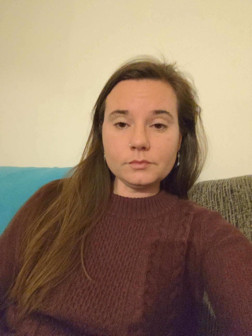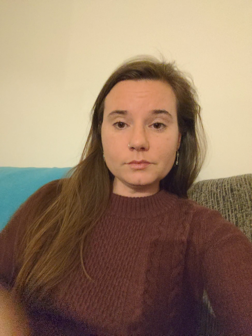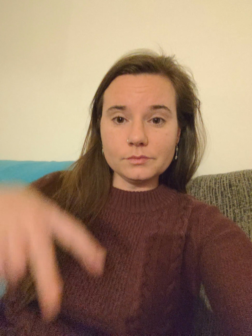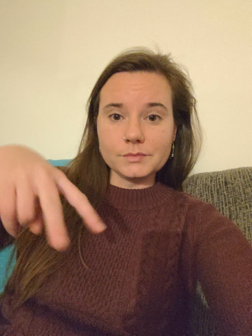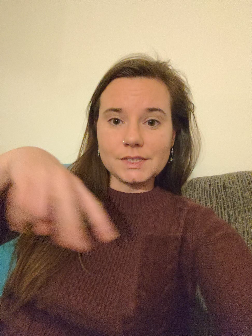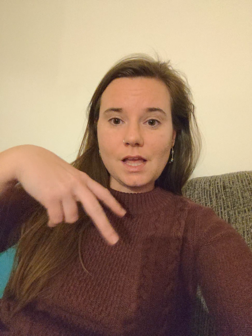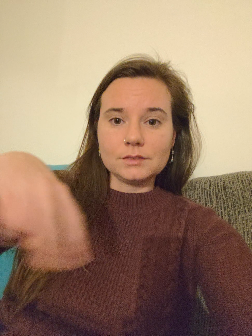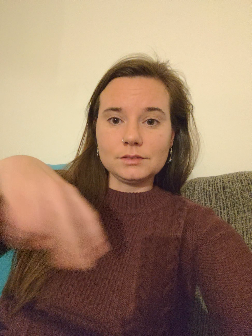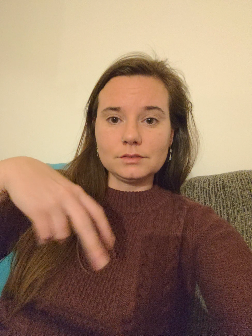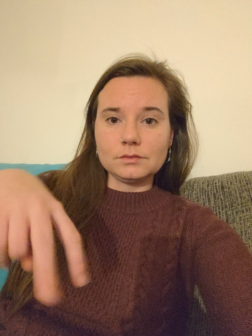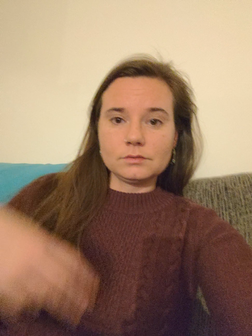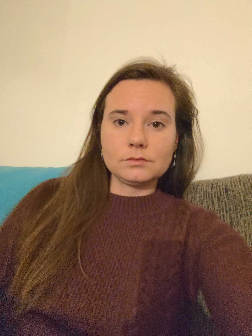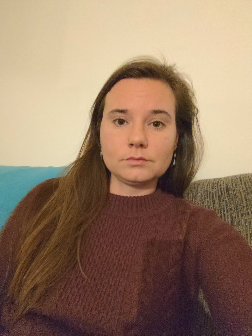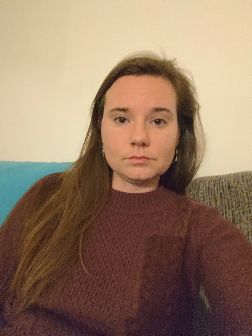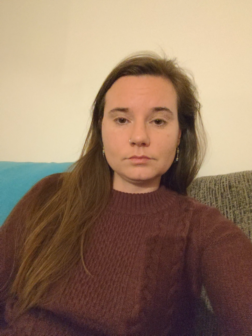dance